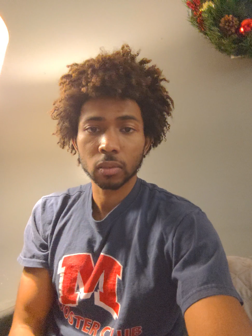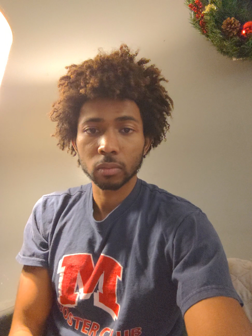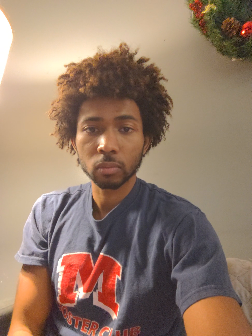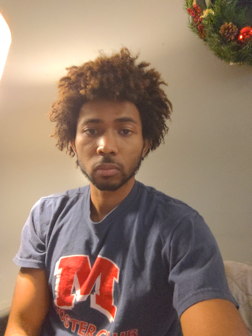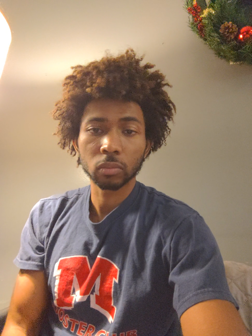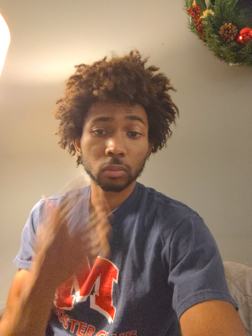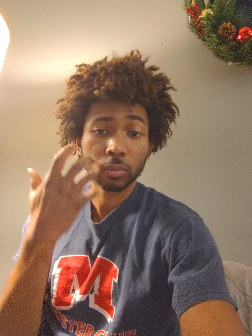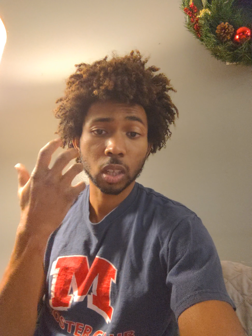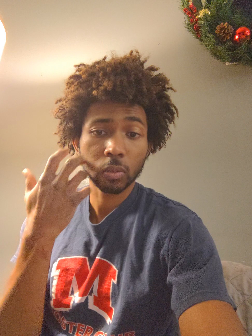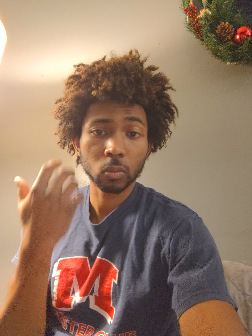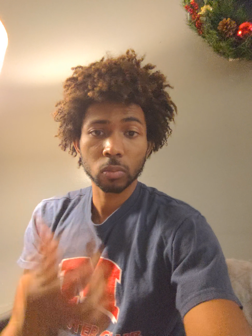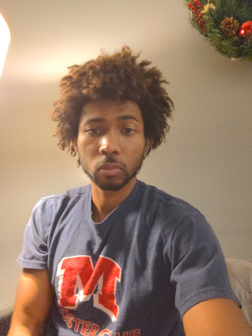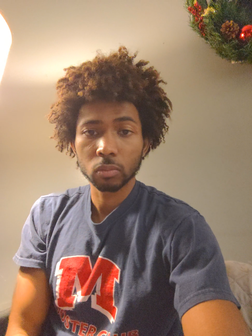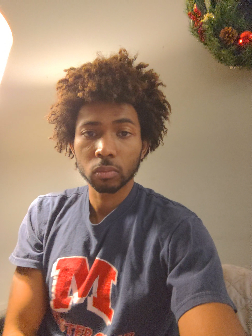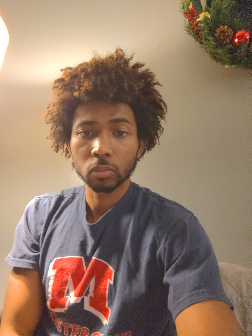tiger